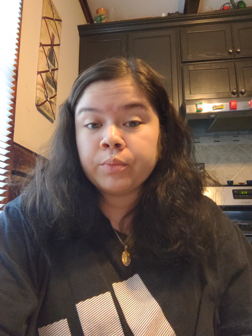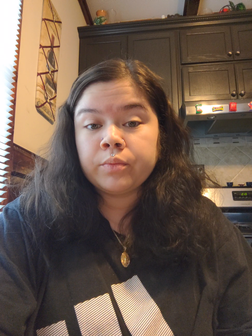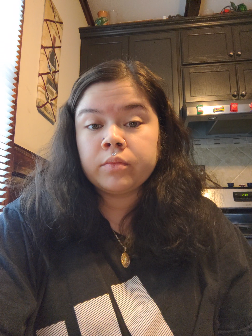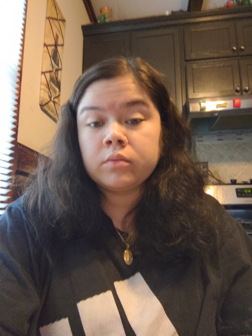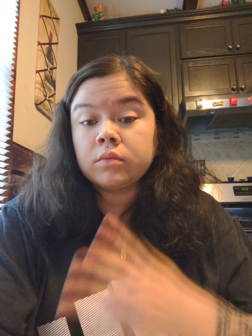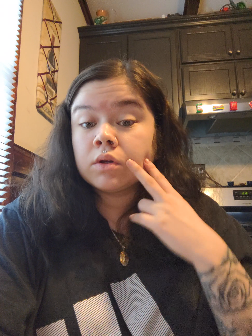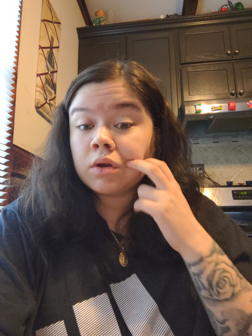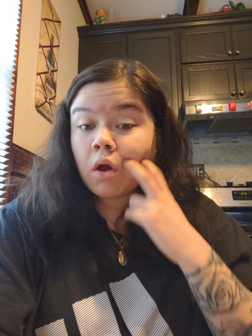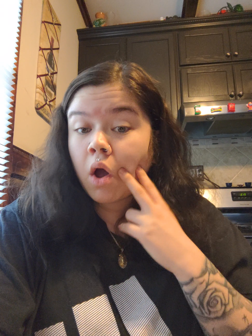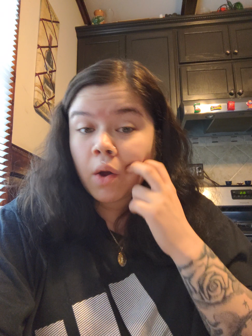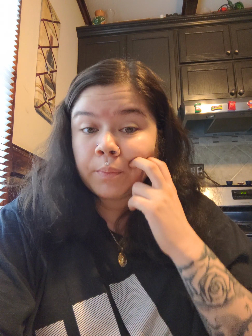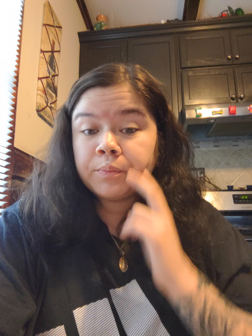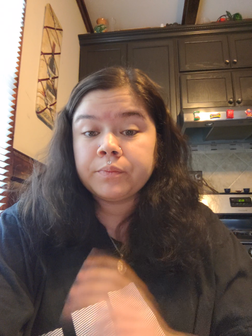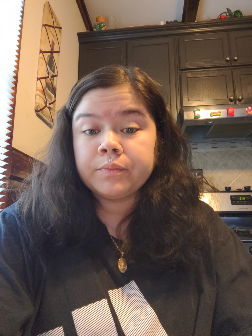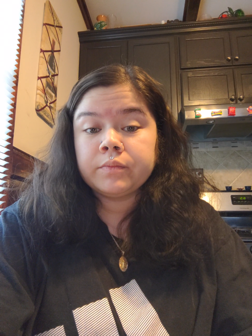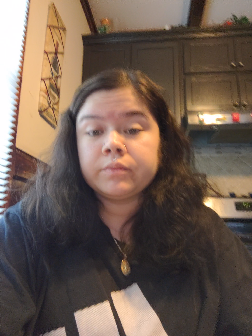gum